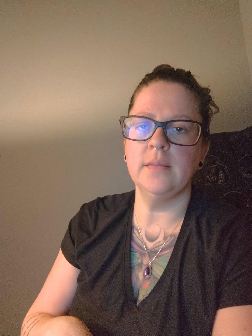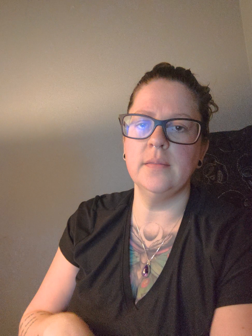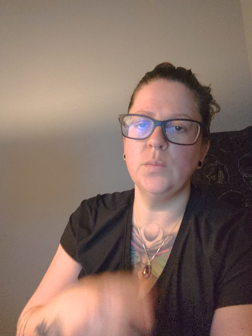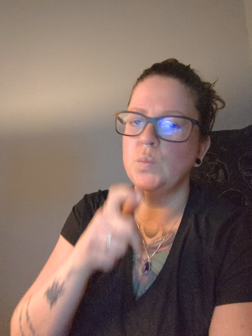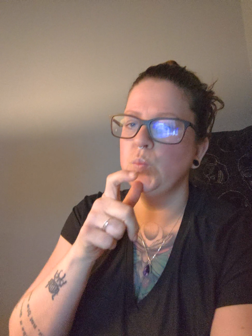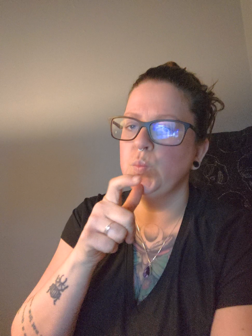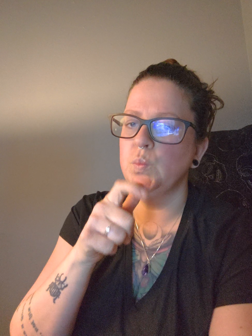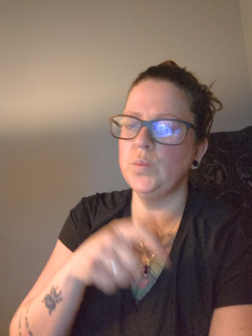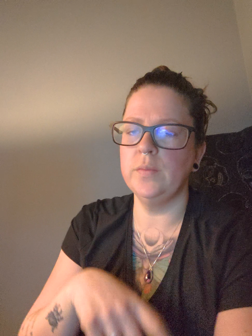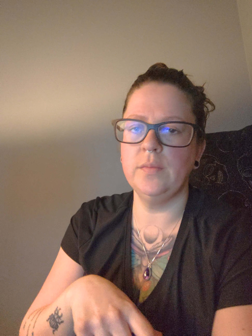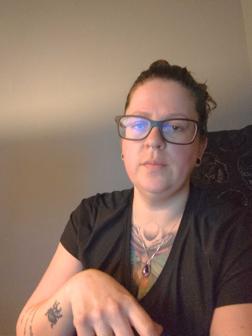who